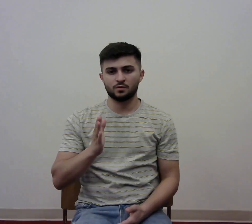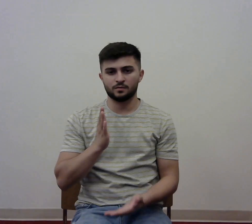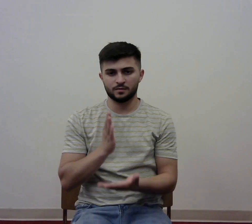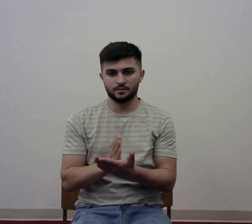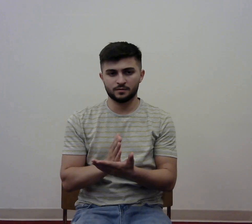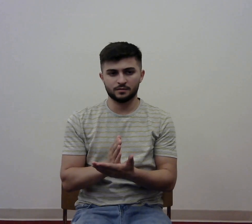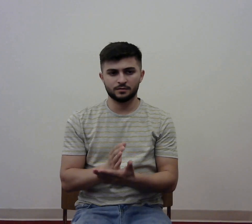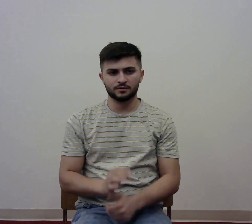var